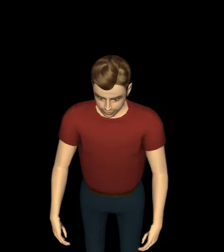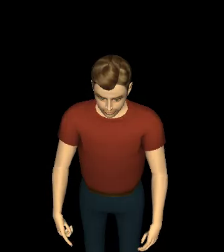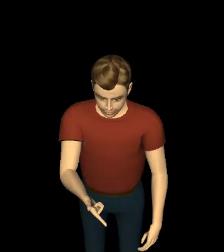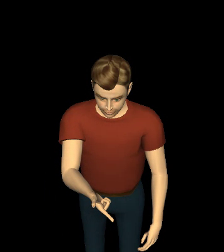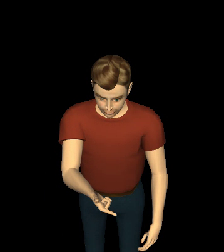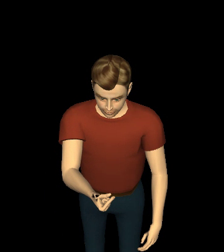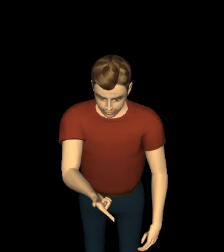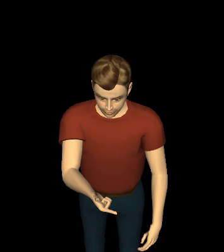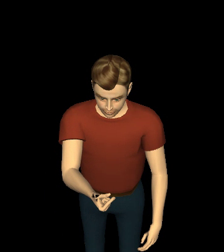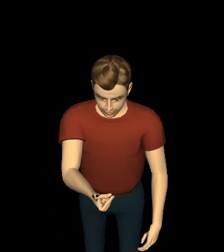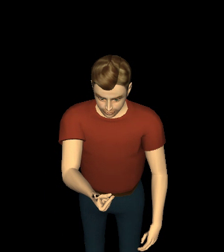مزدوج